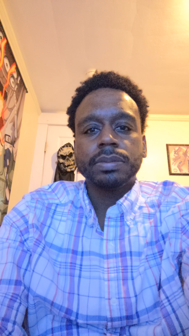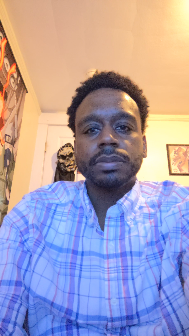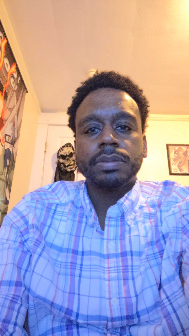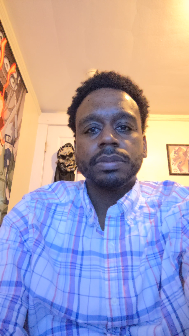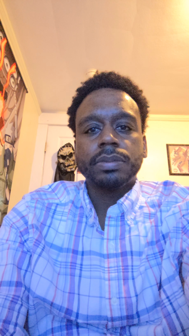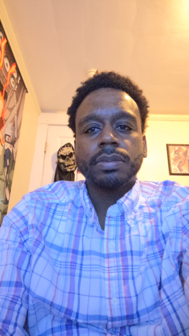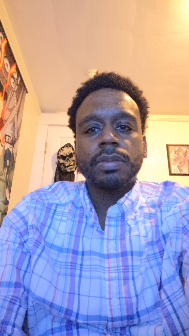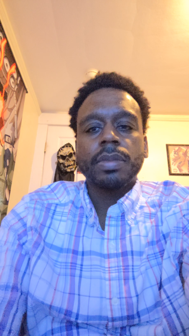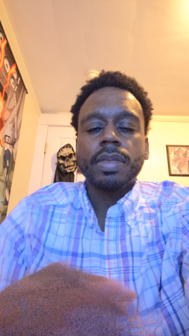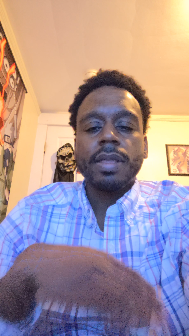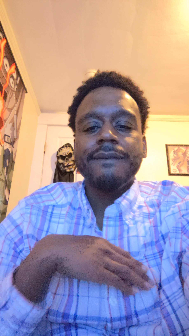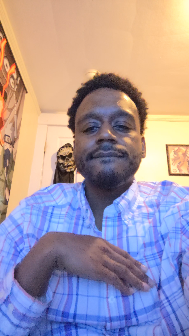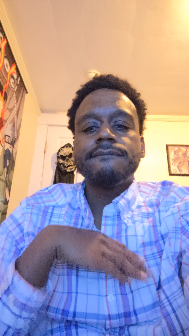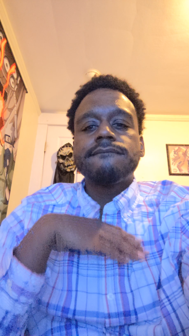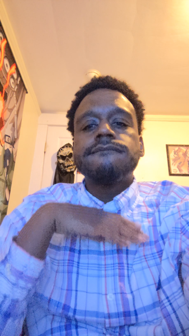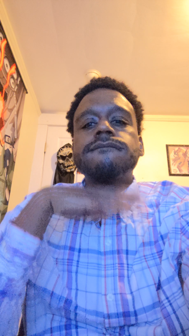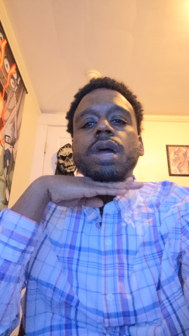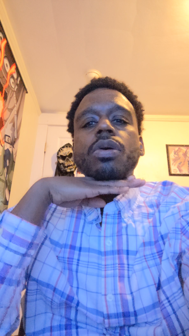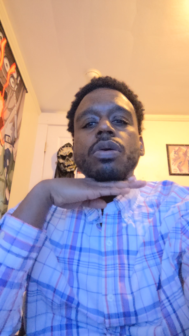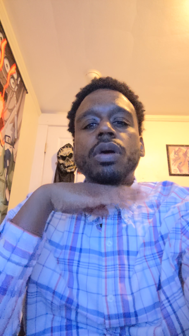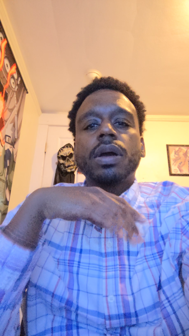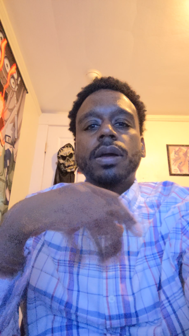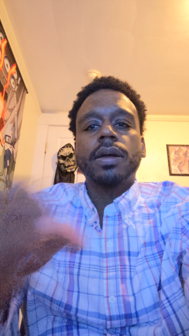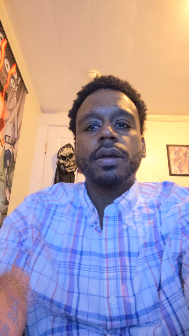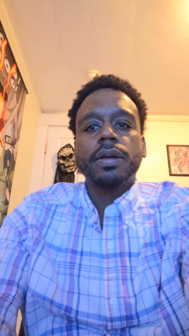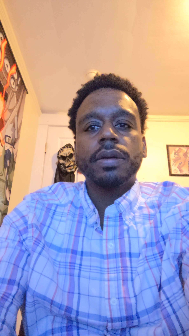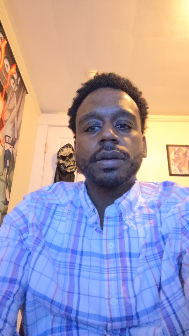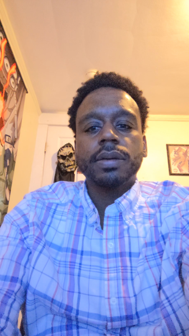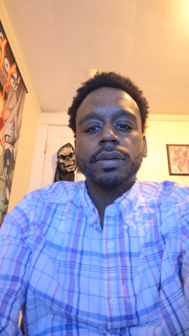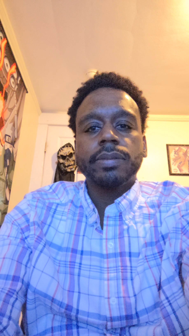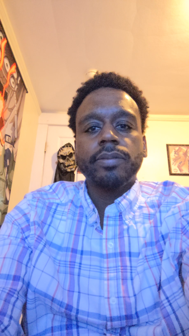full